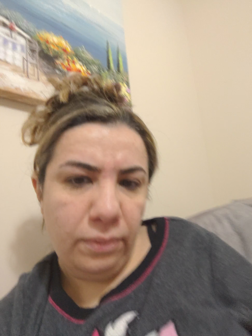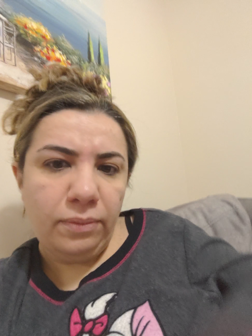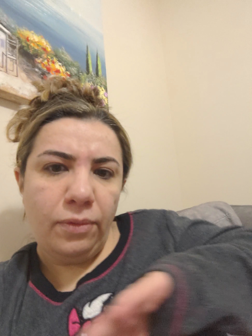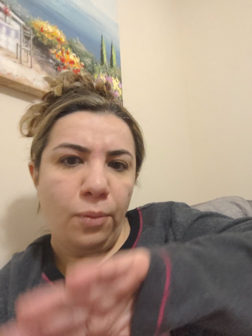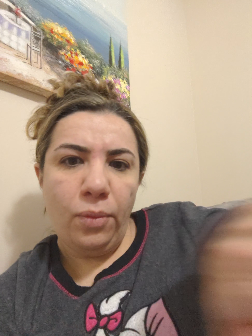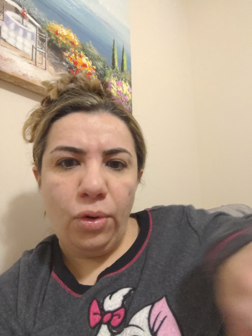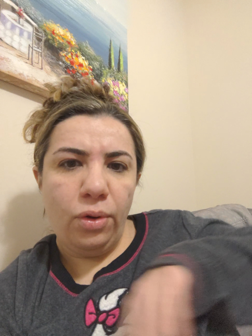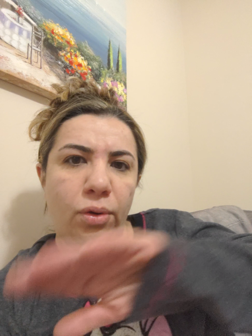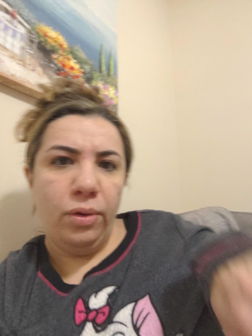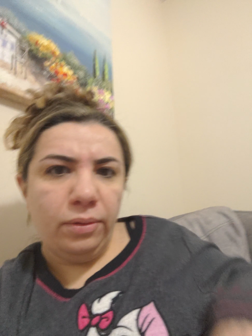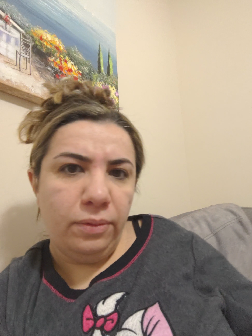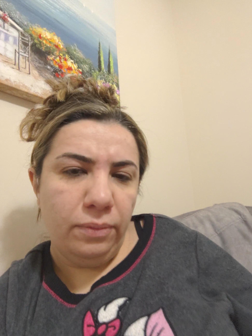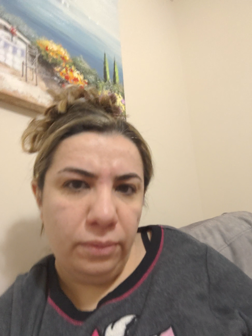pool